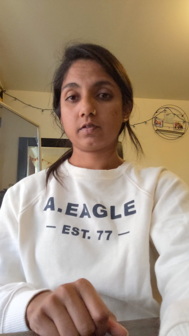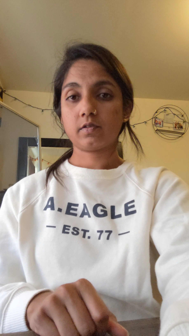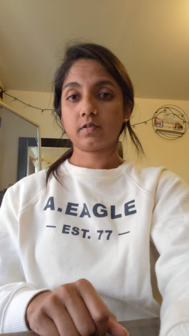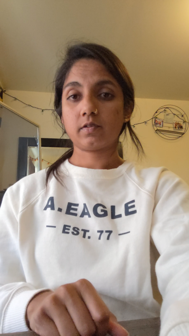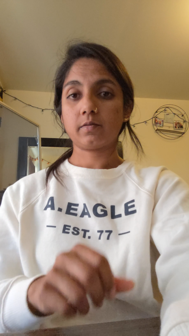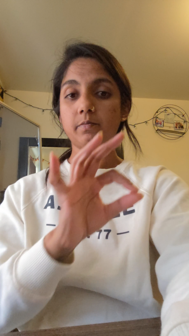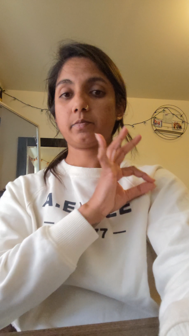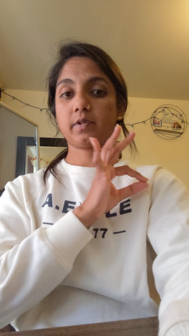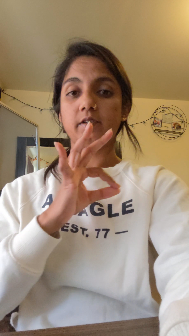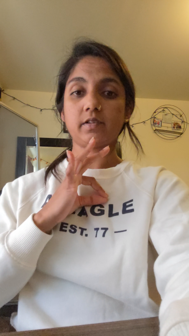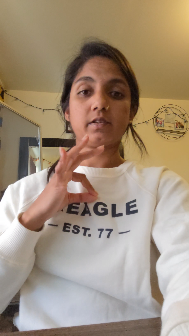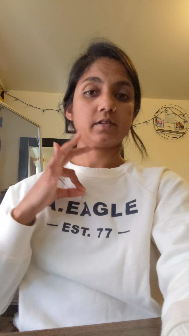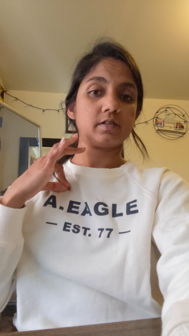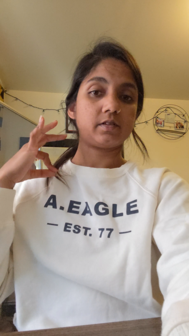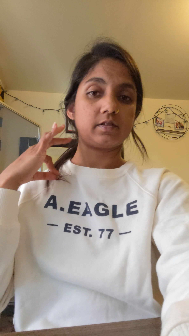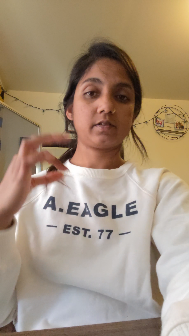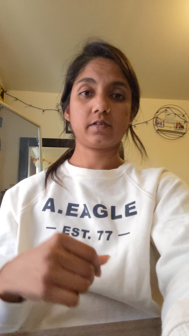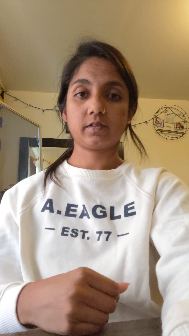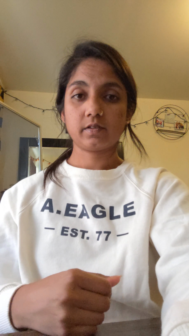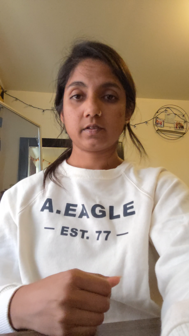beads